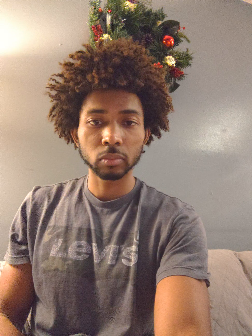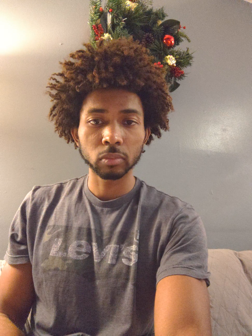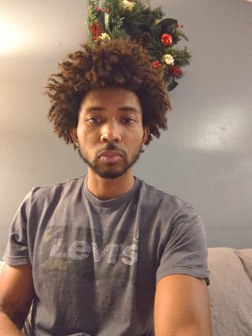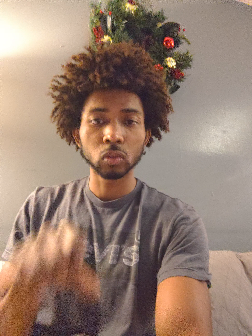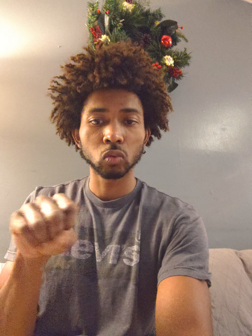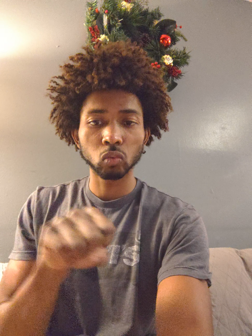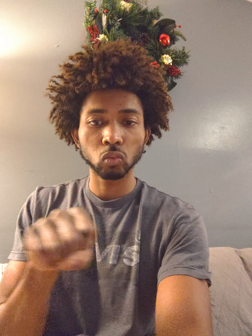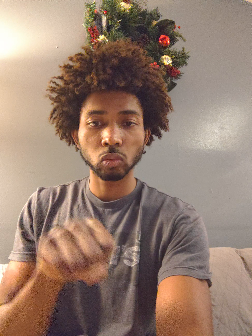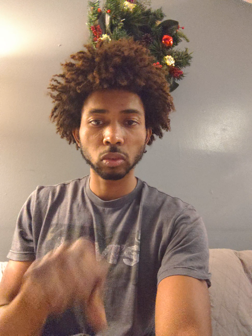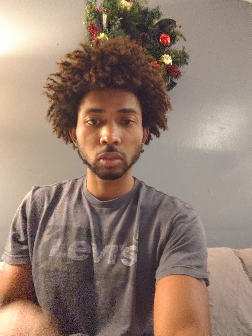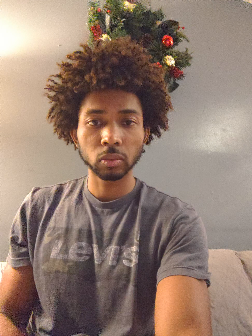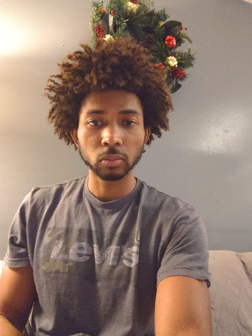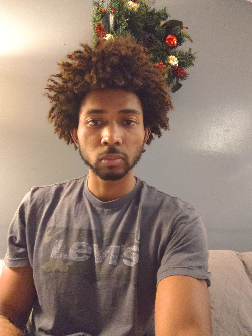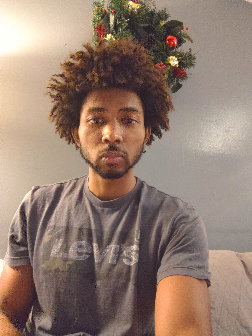shoe